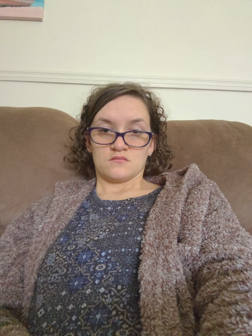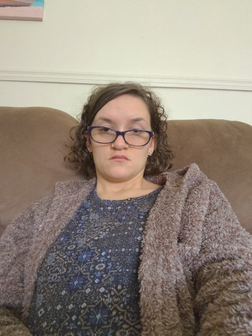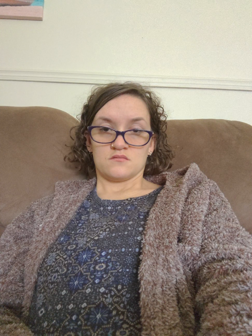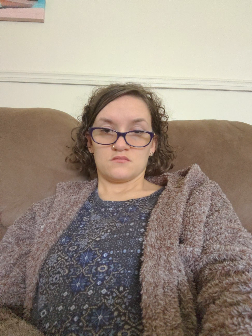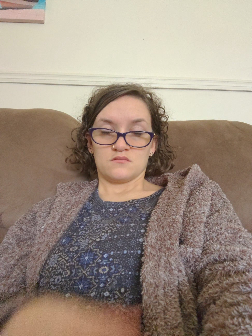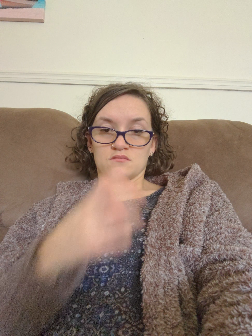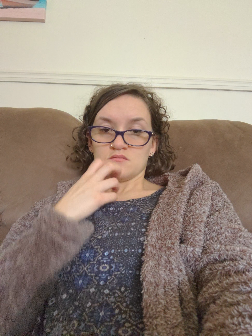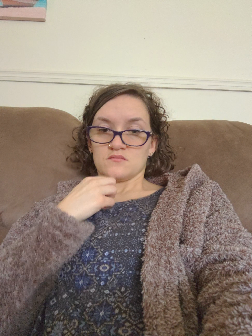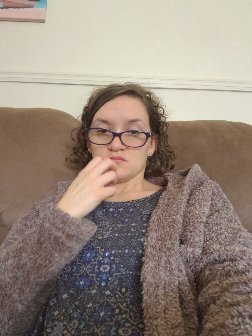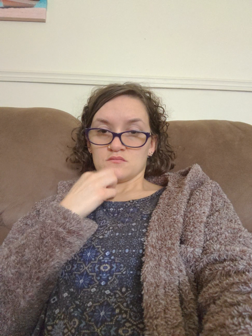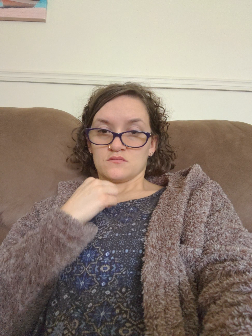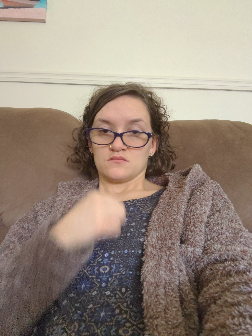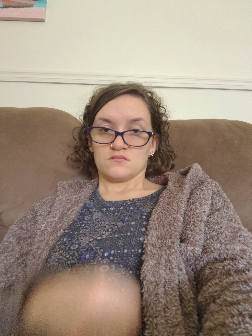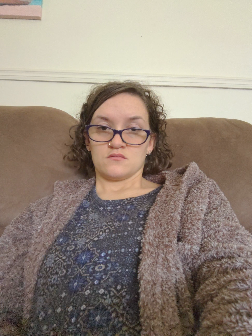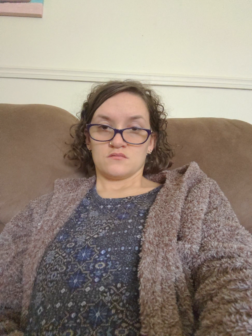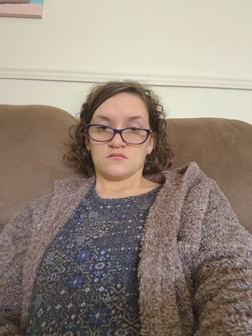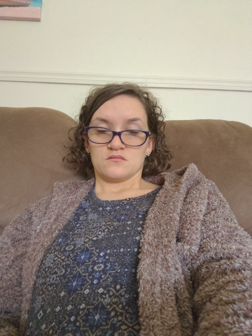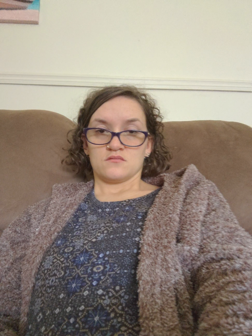underwear